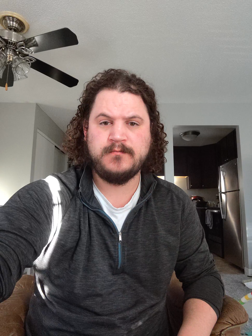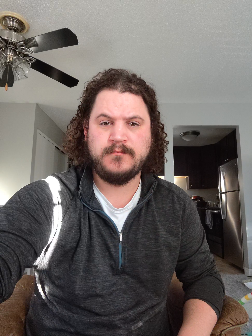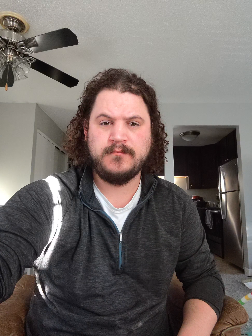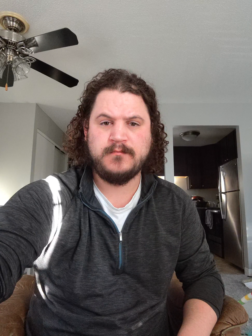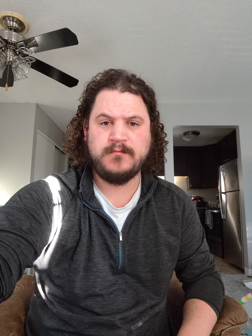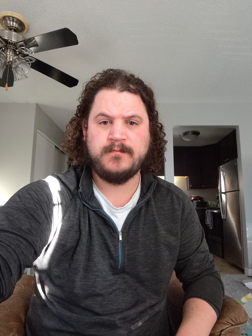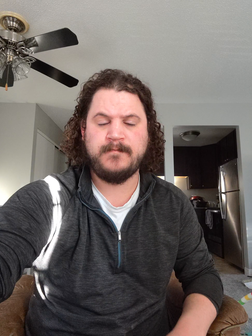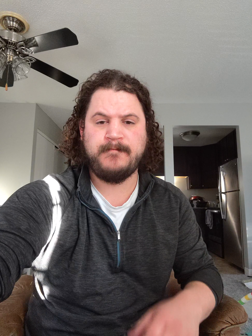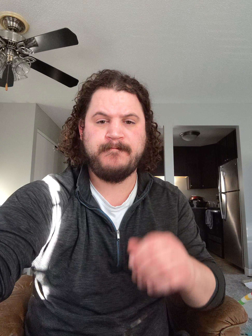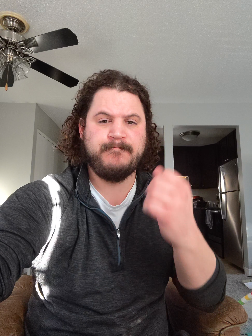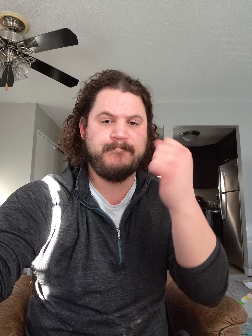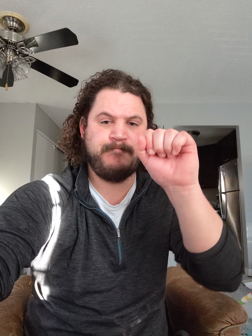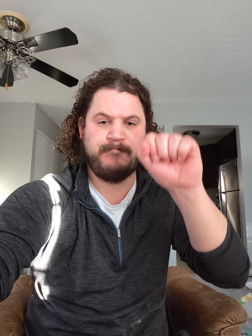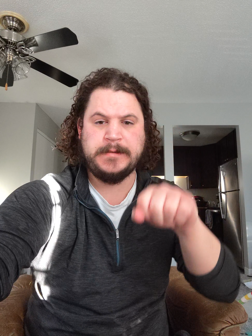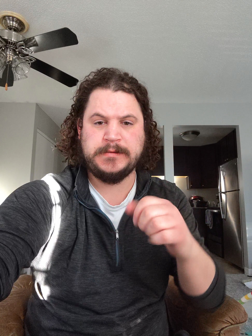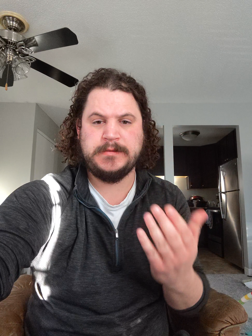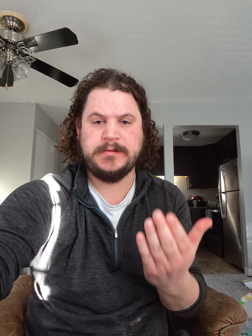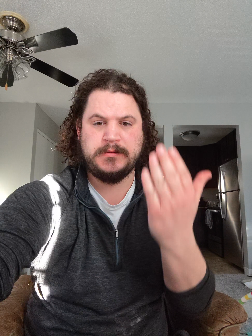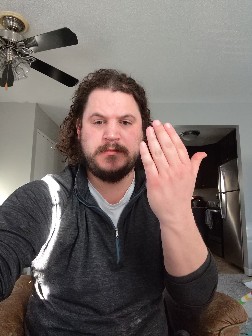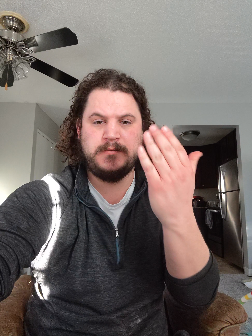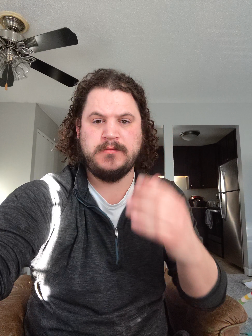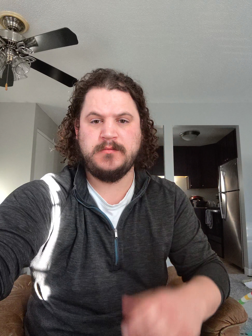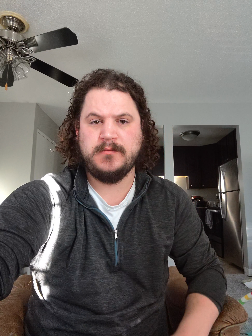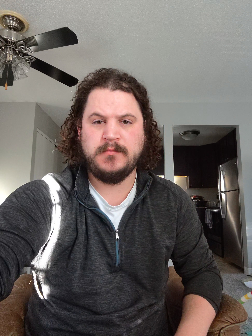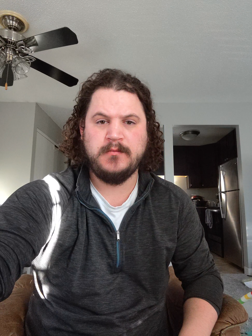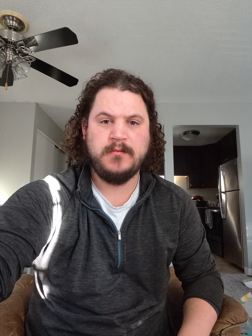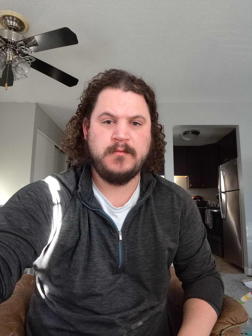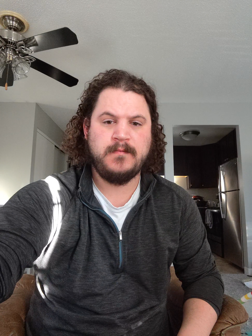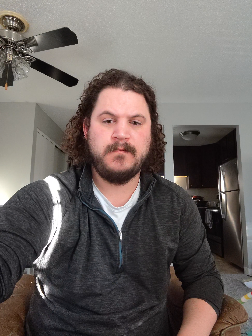mitten